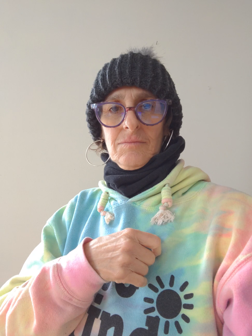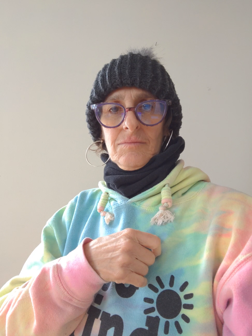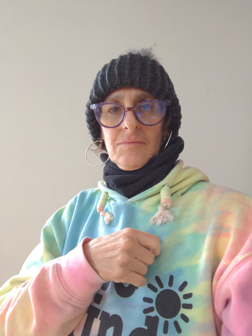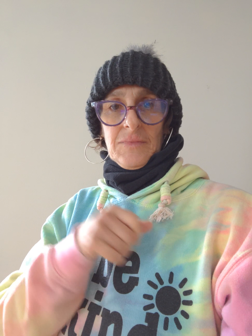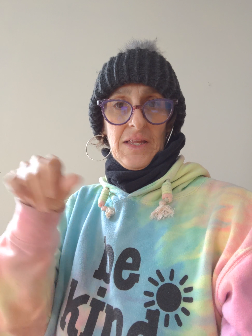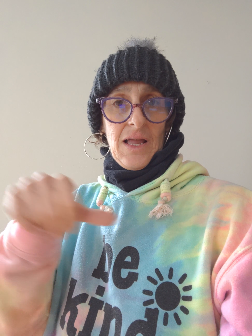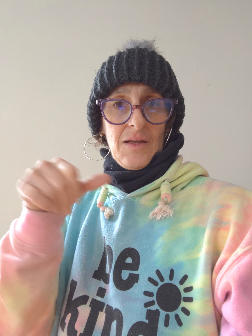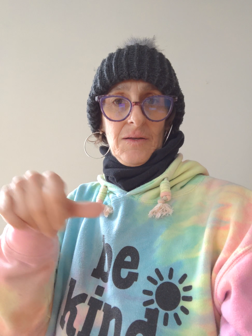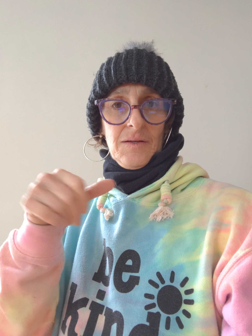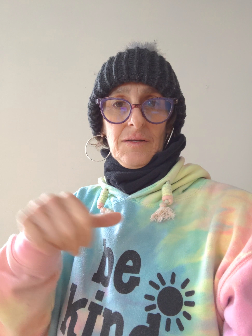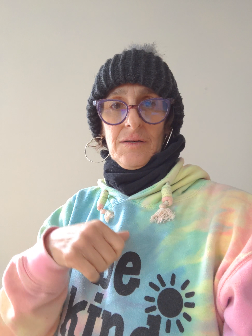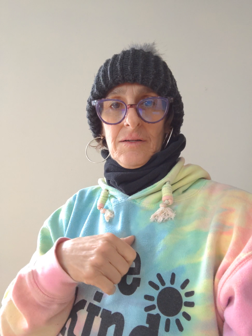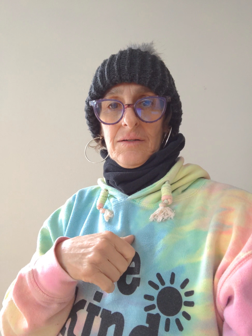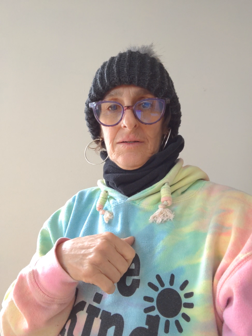carrot